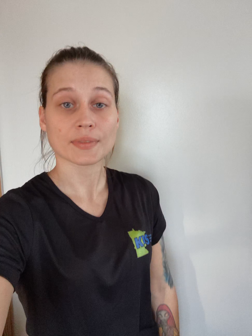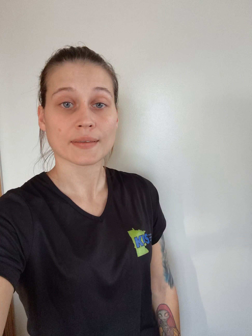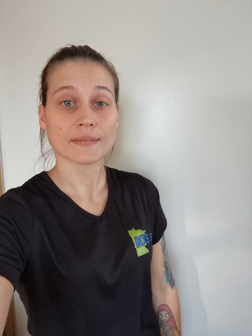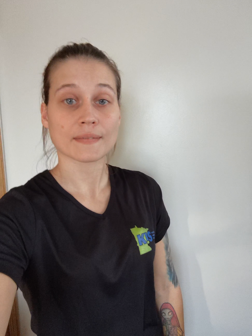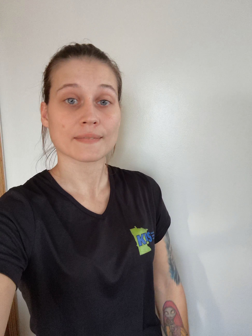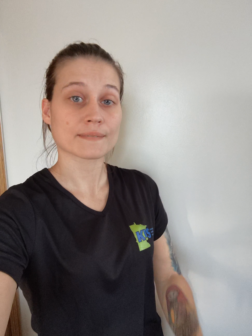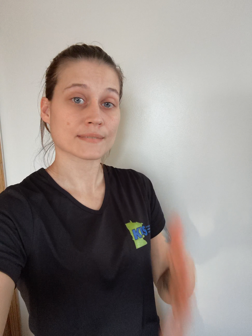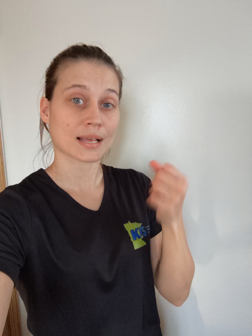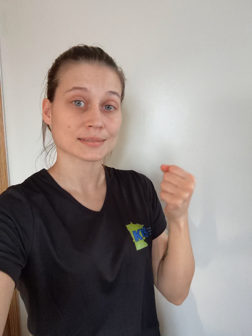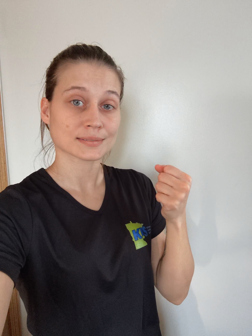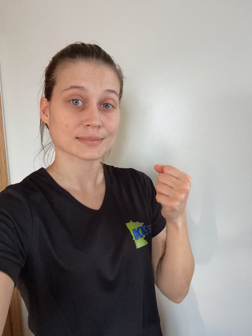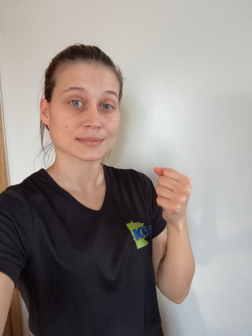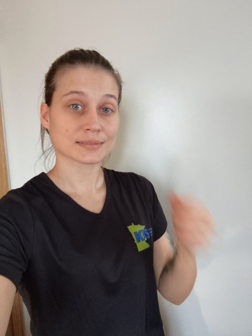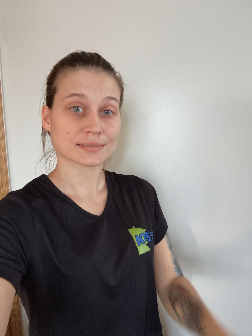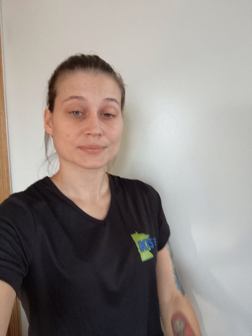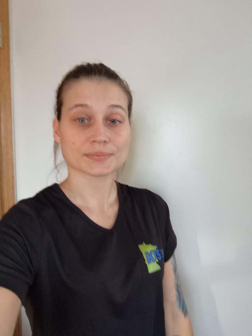fast